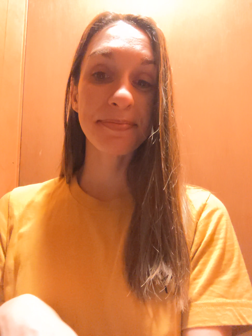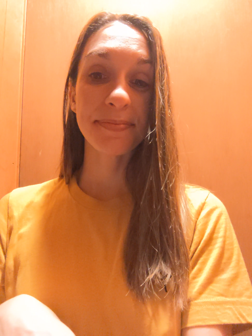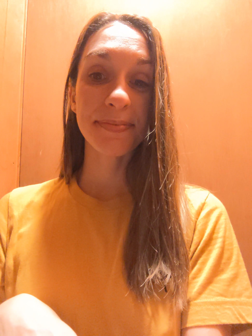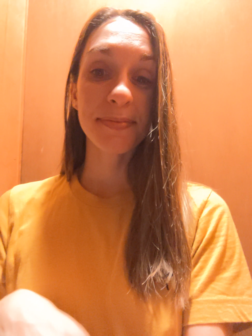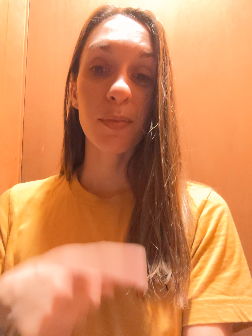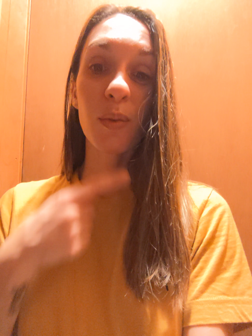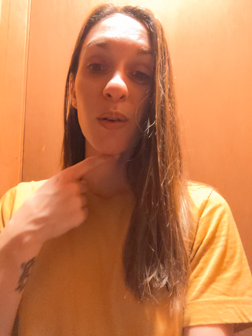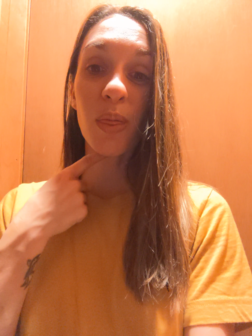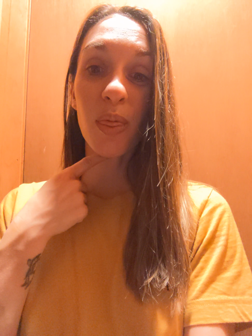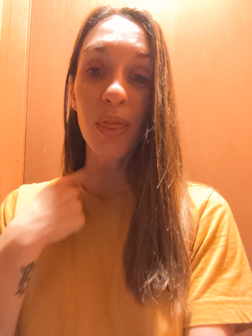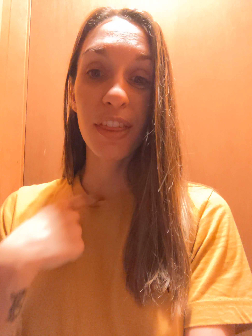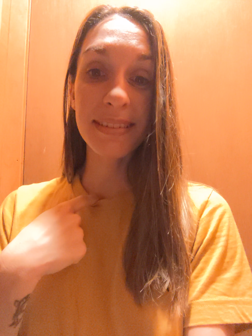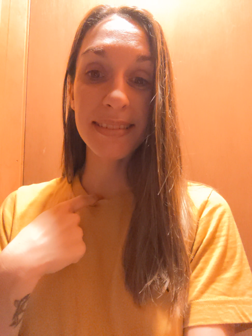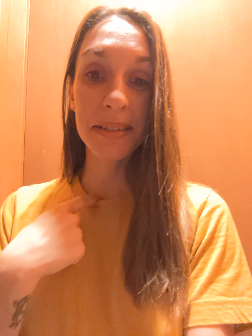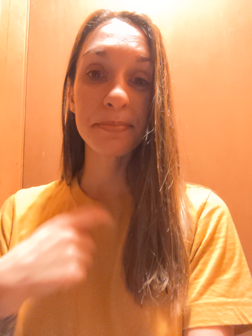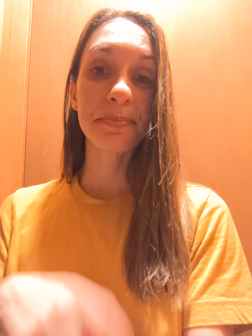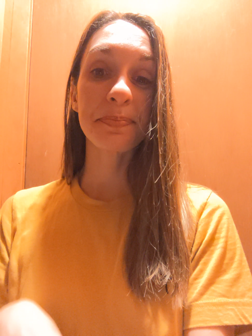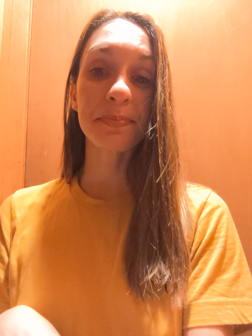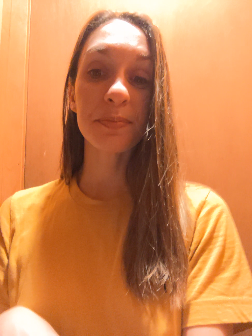thirsty